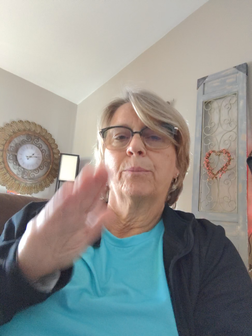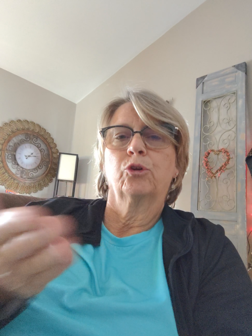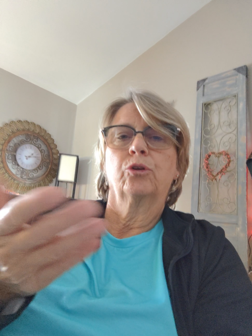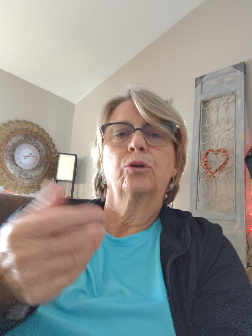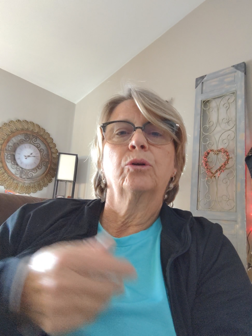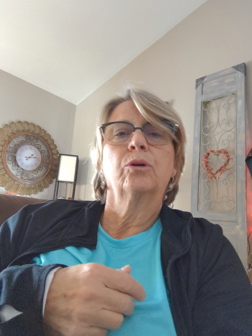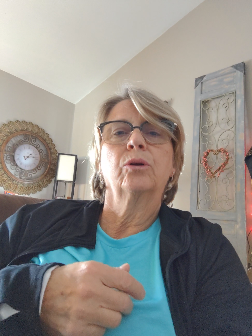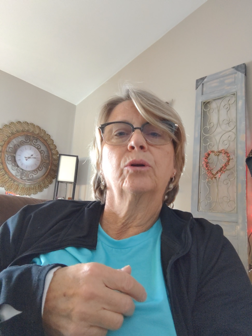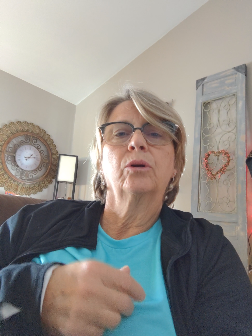book